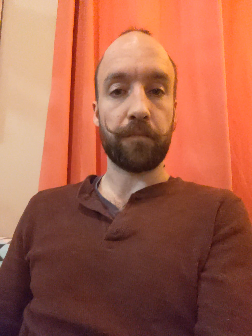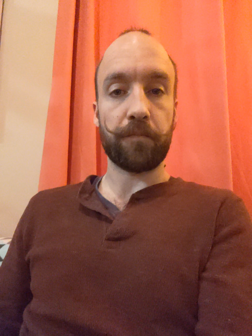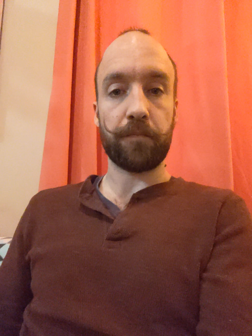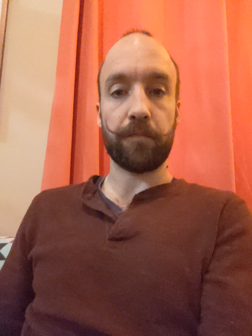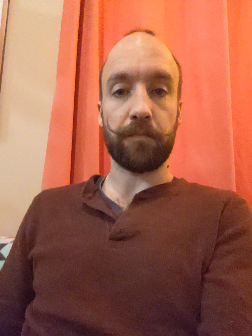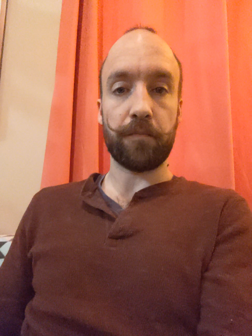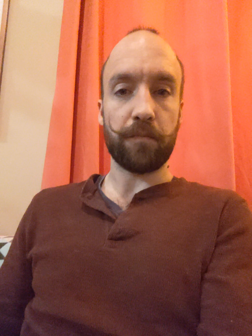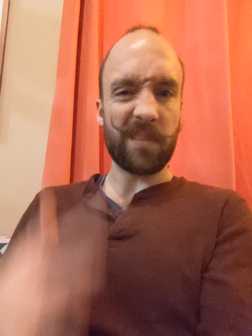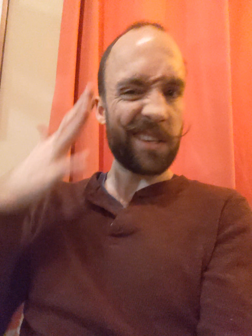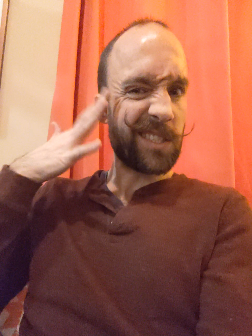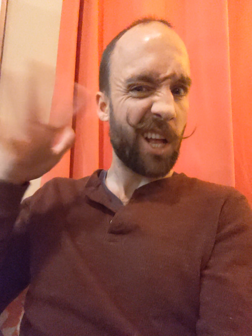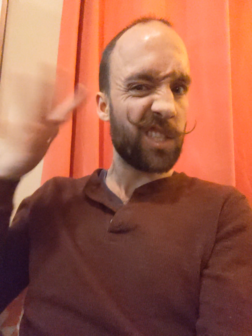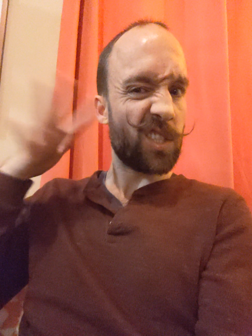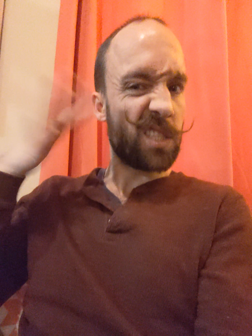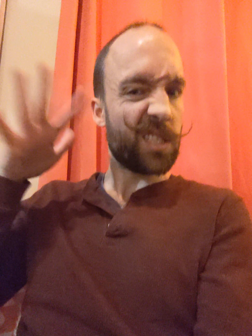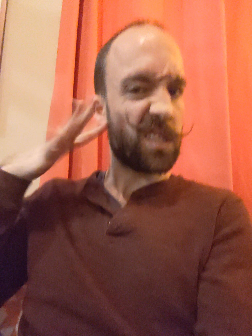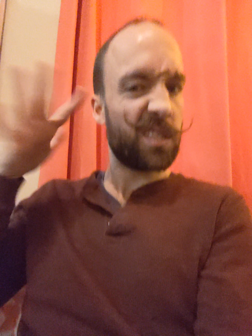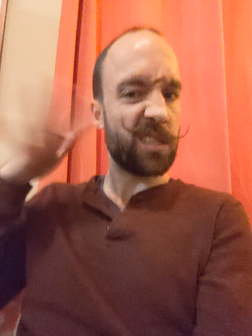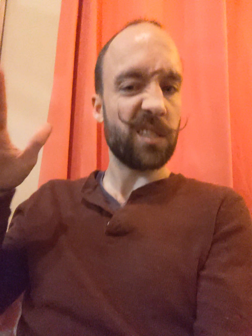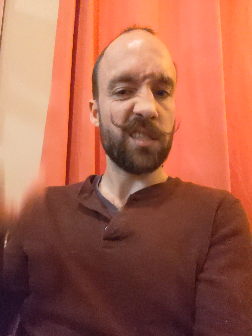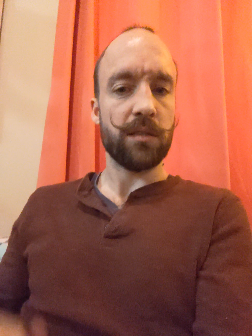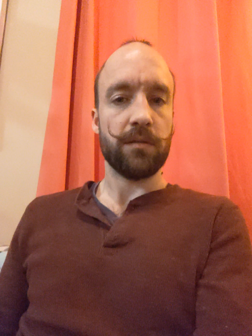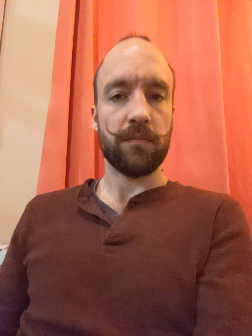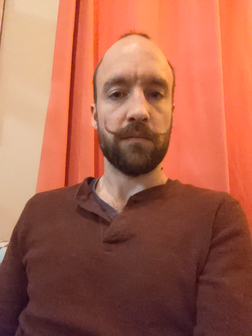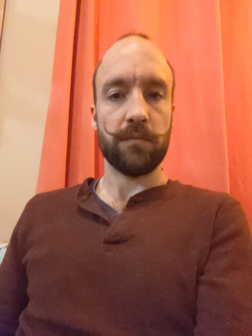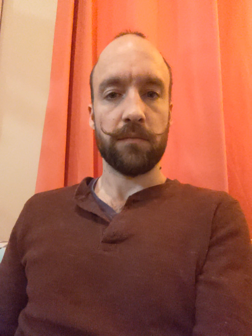noisy